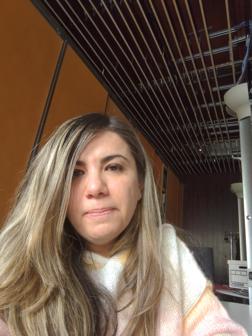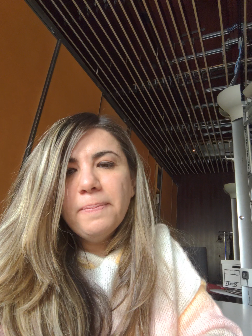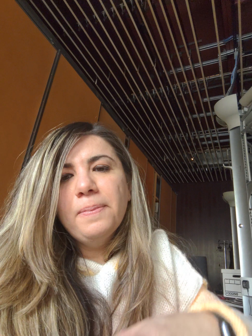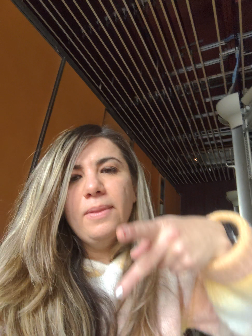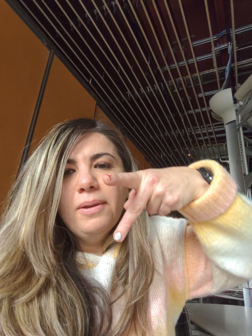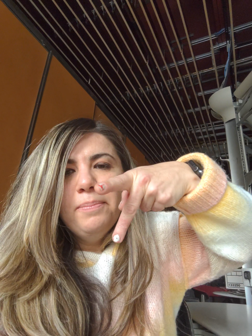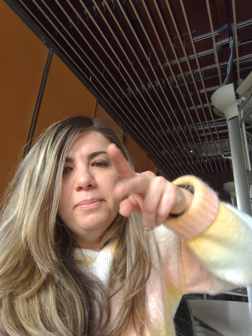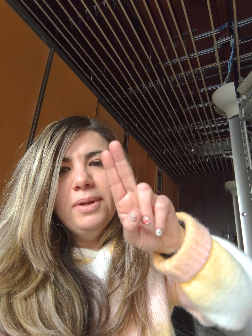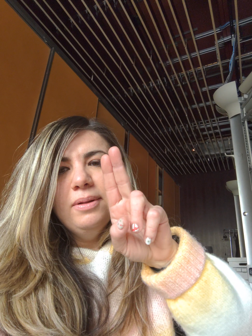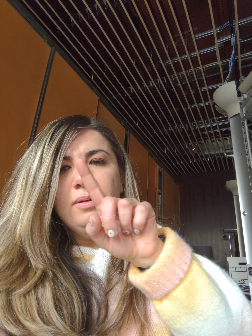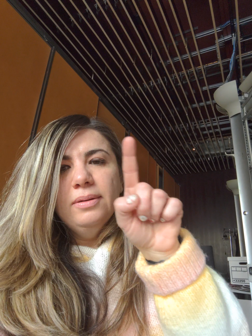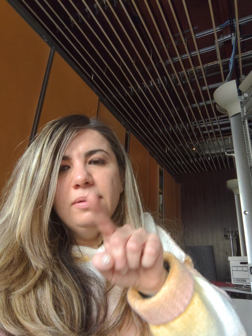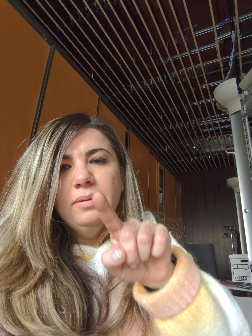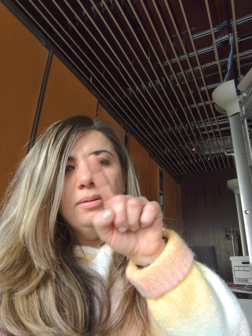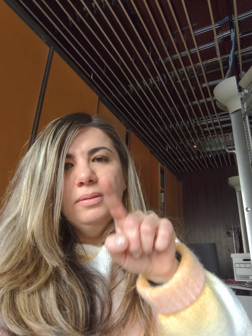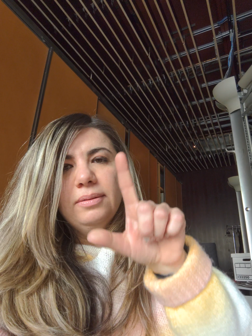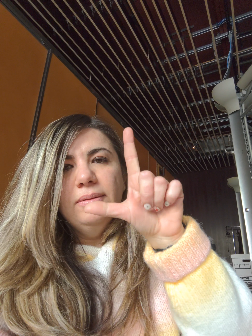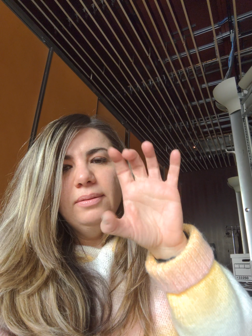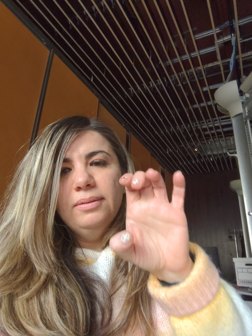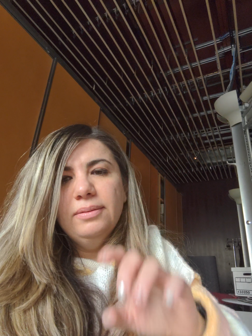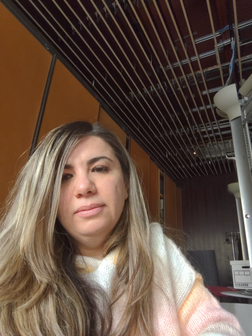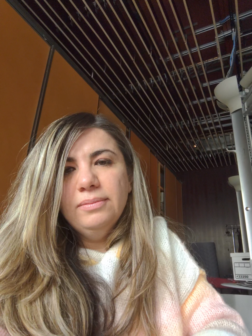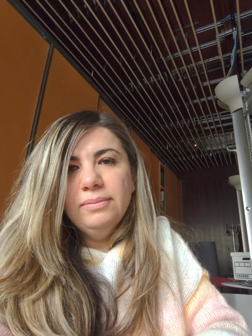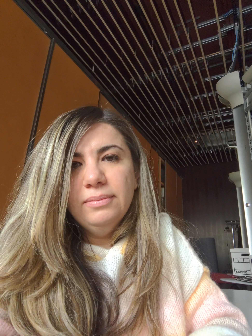puzzle